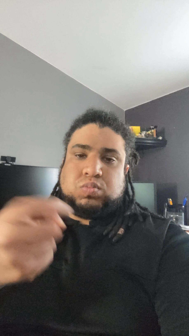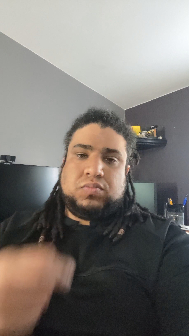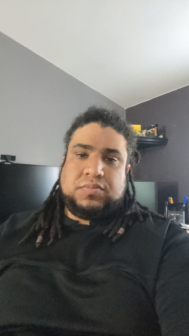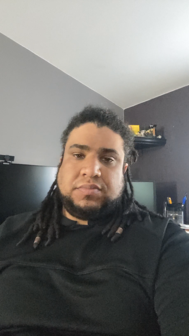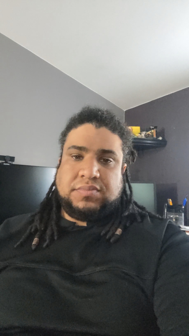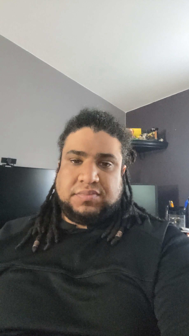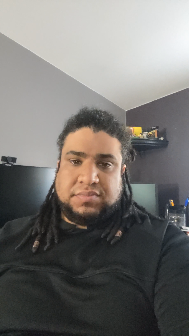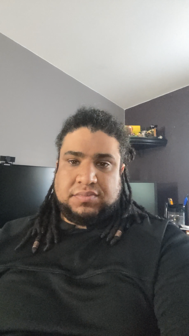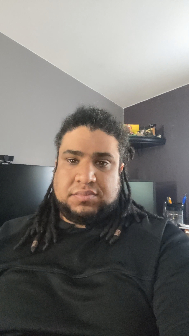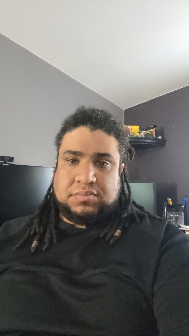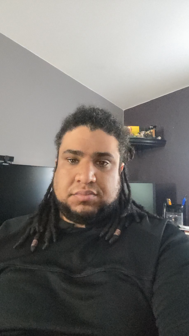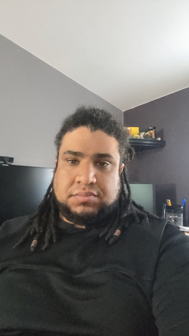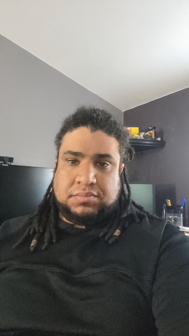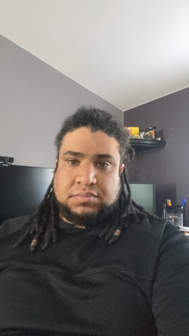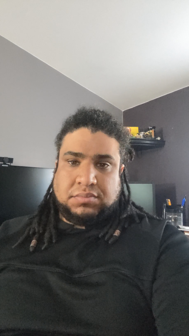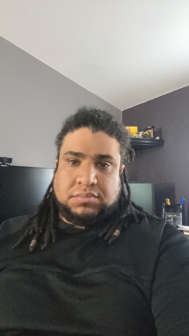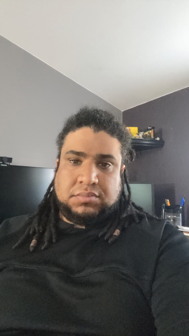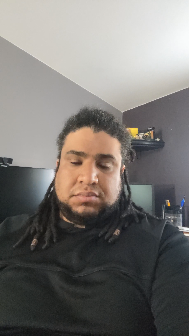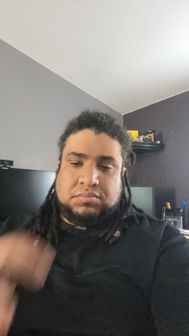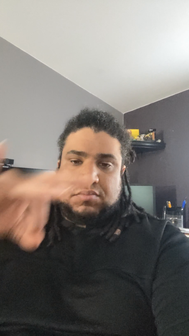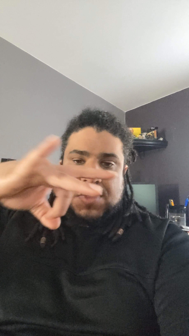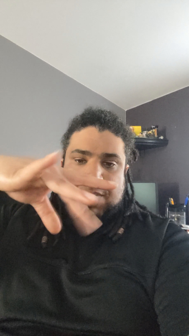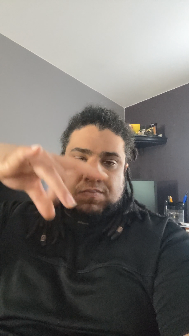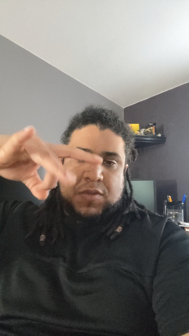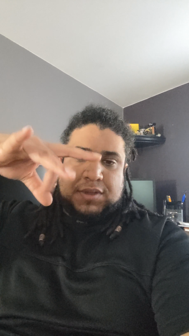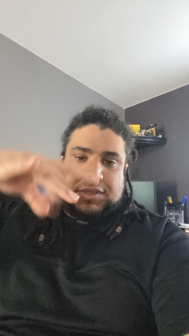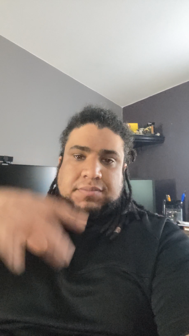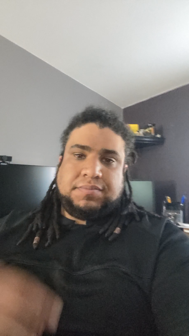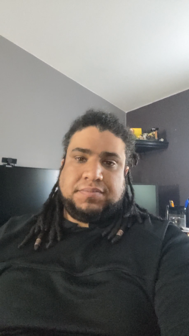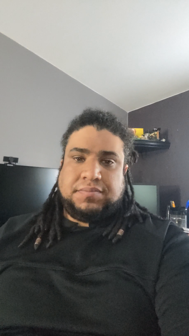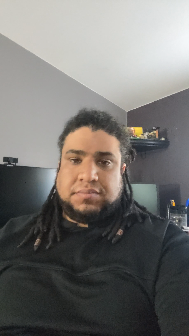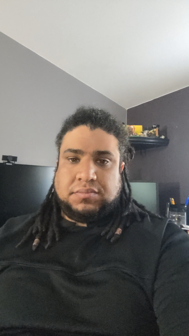pumpkin